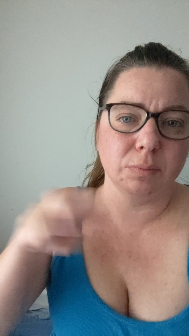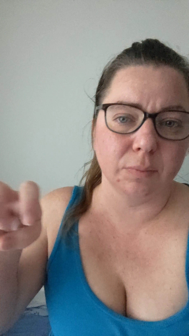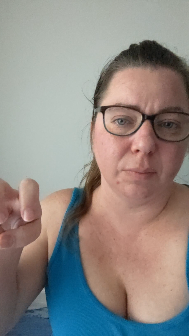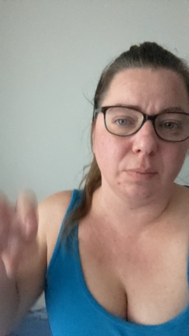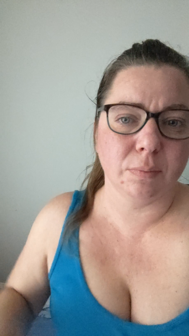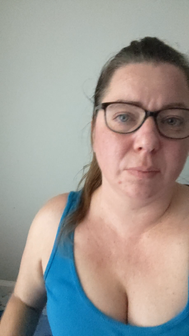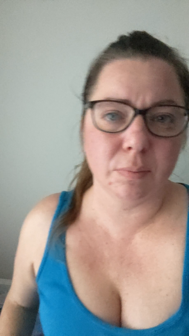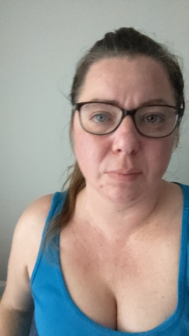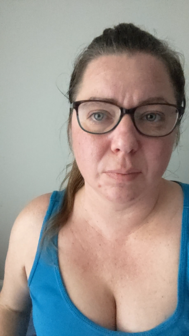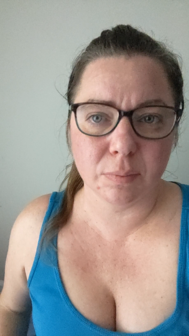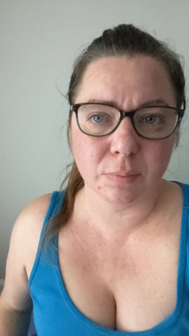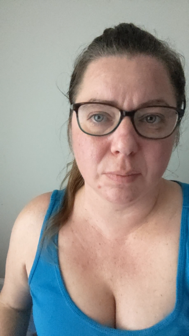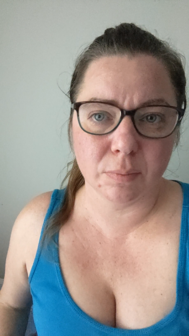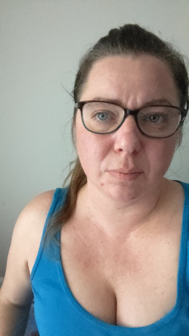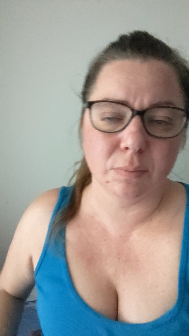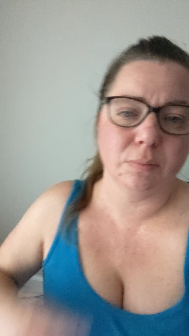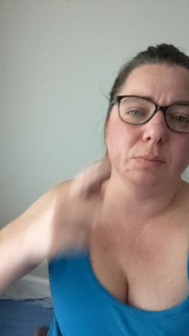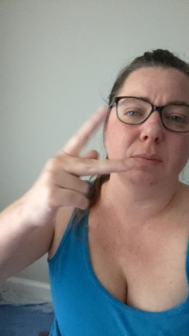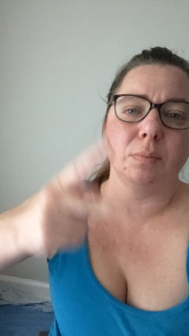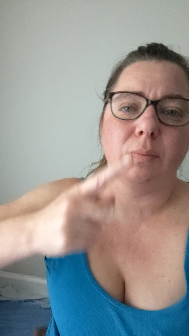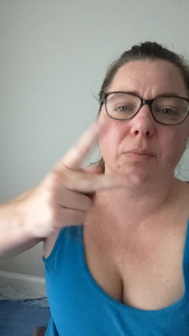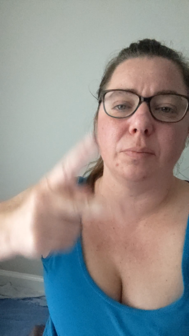careful